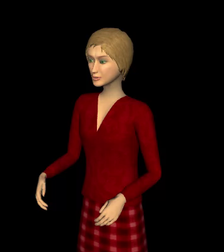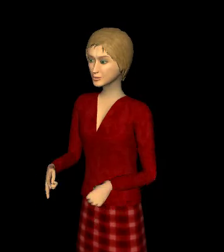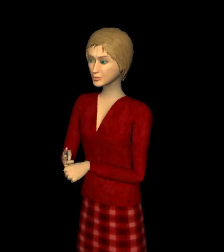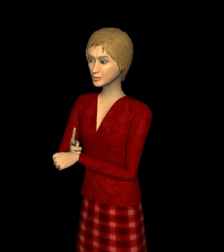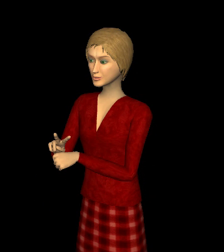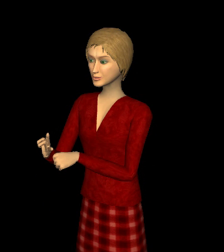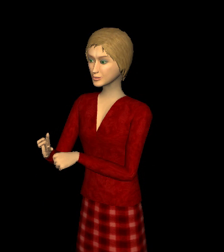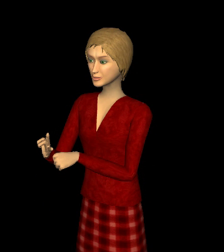خطر